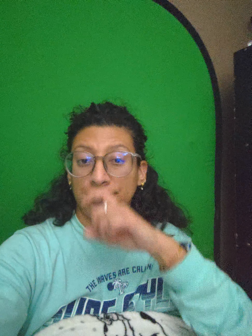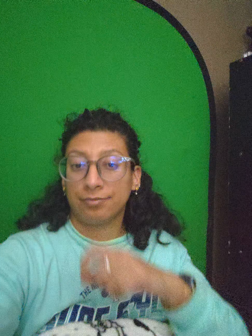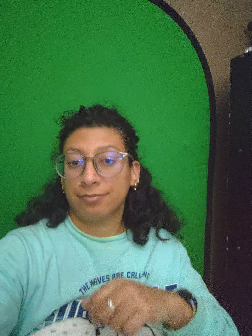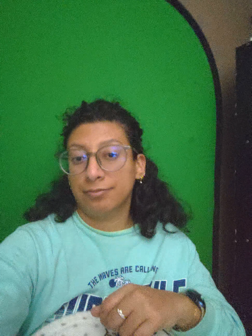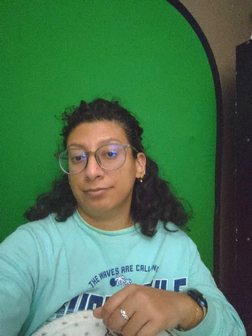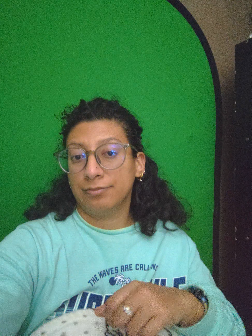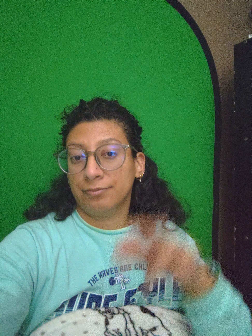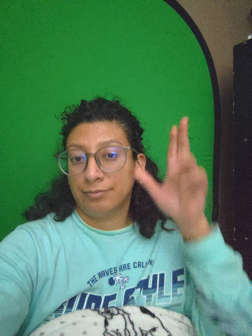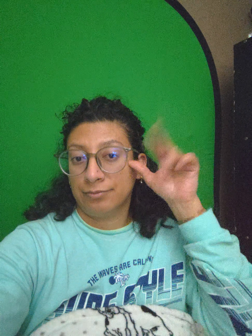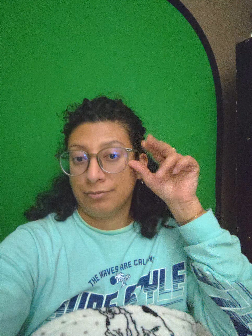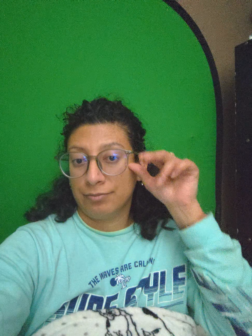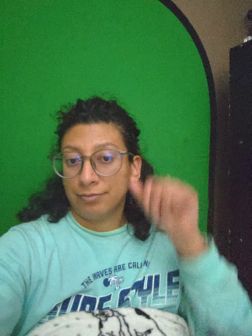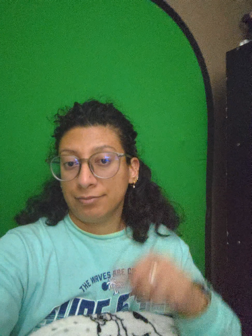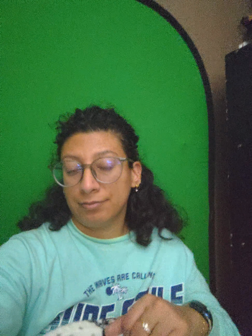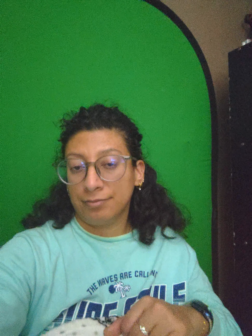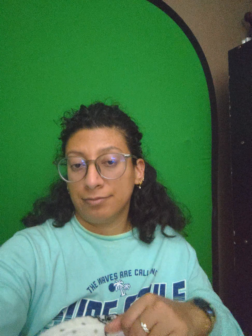horse